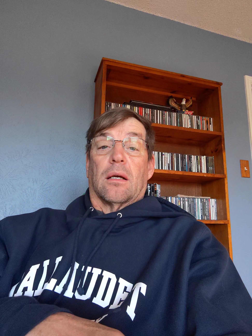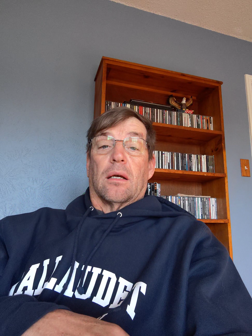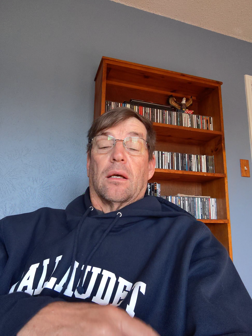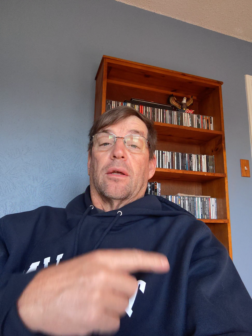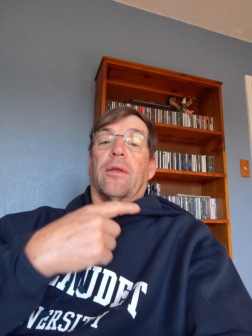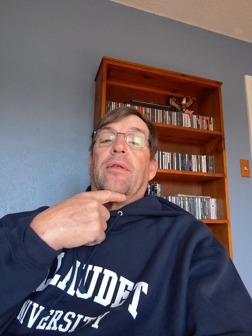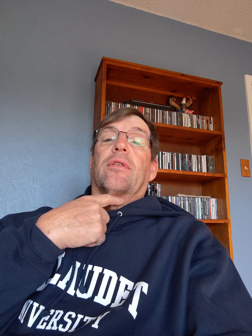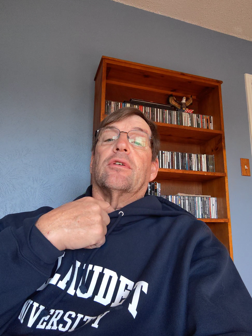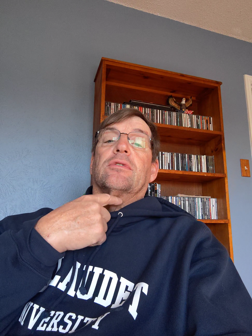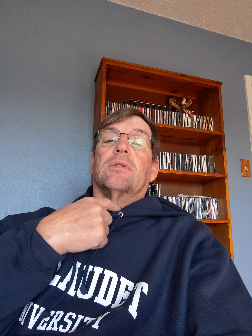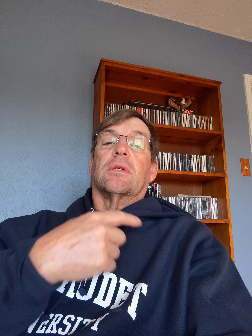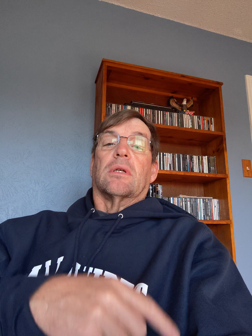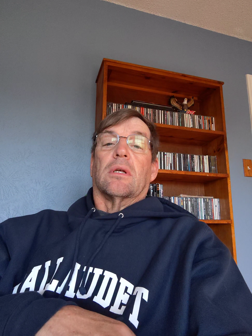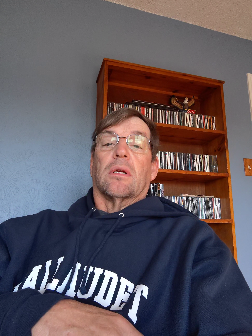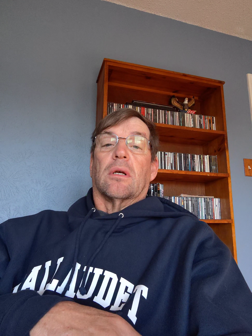thirsty